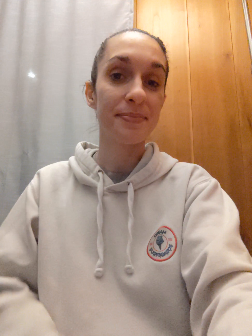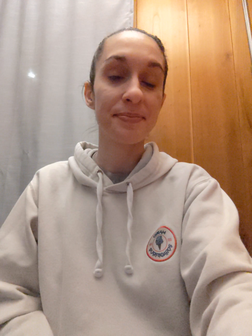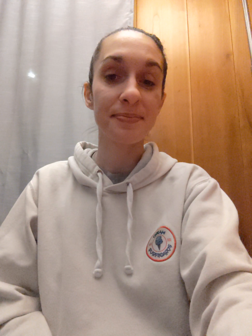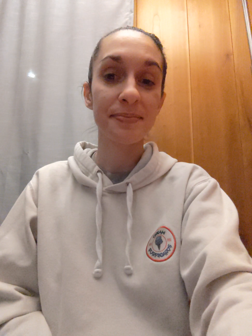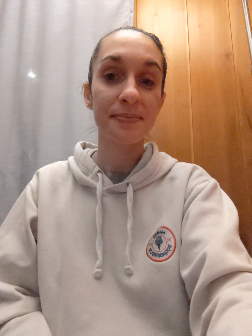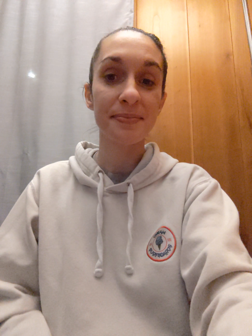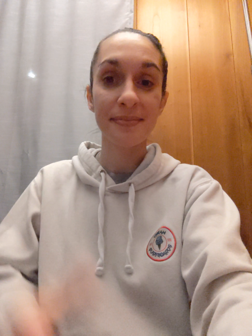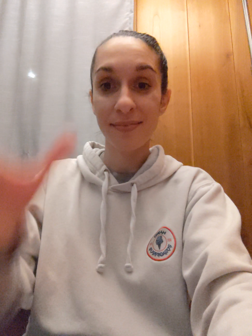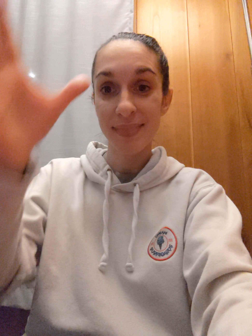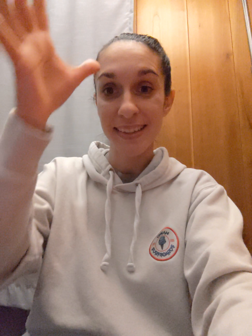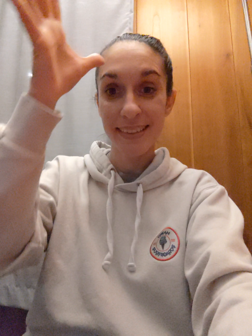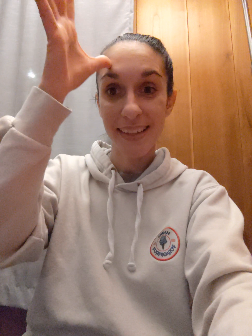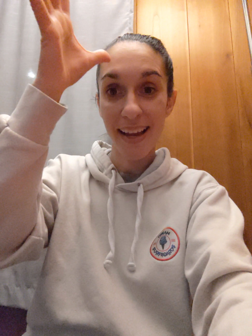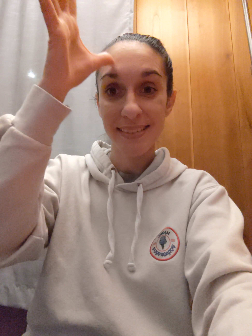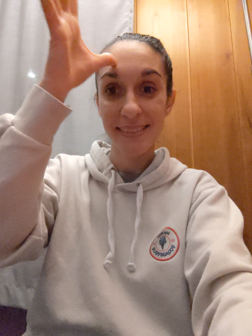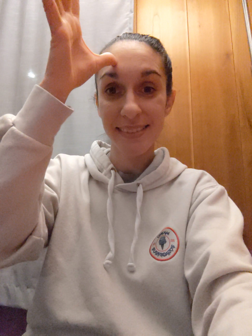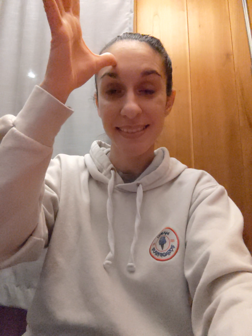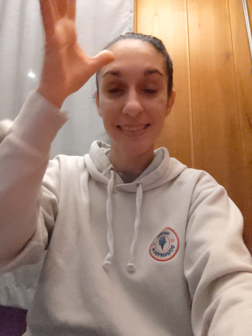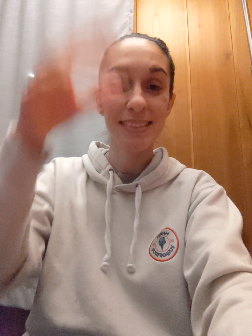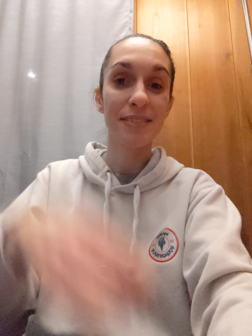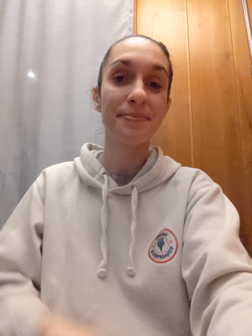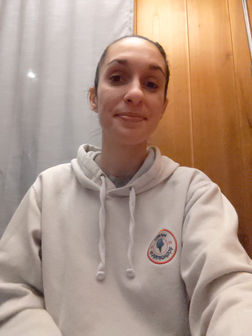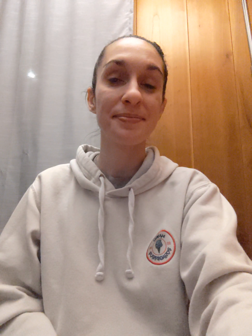dad